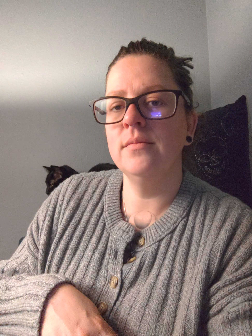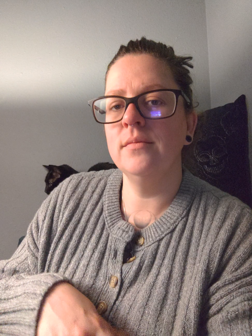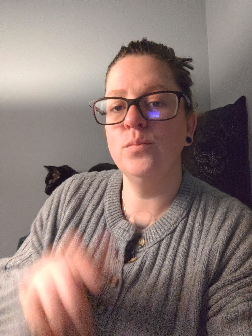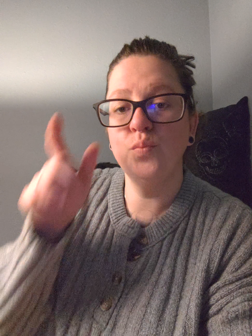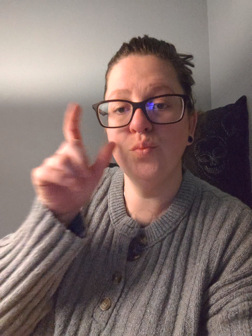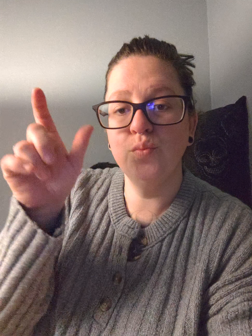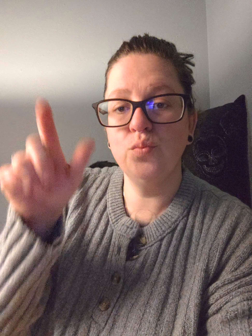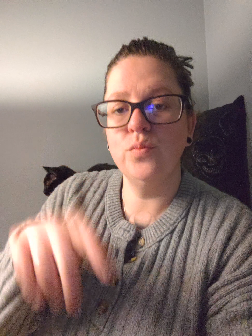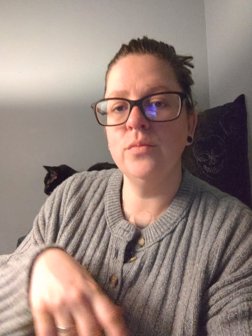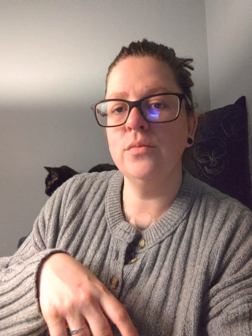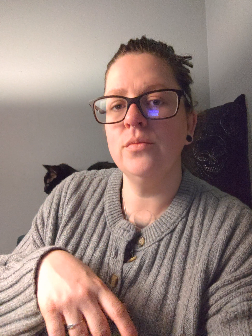moon